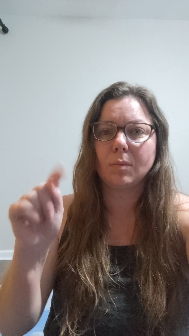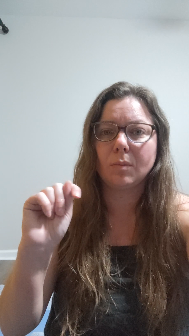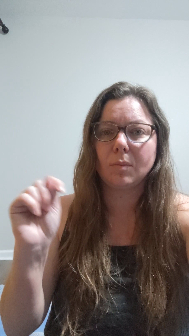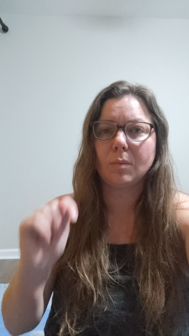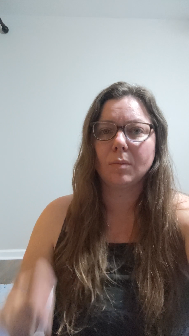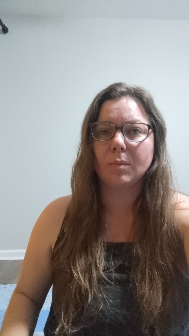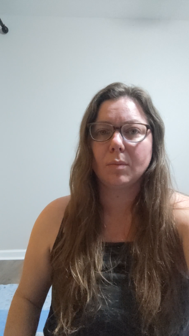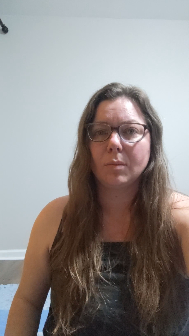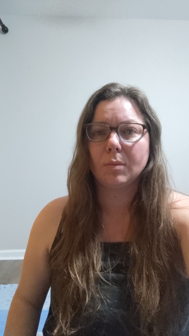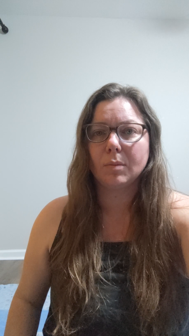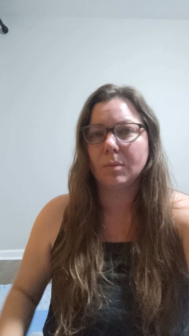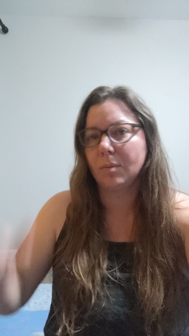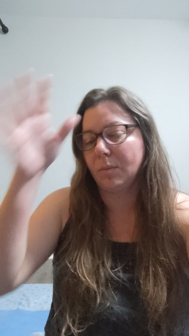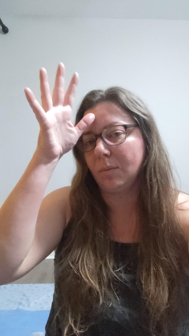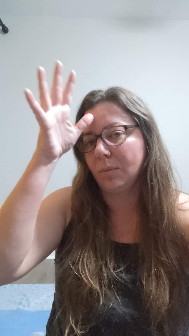daddy